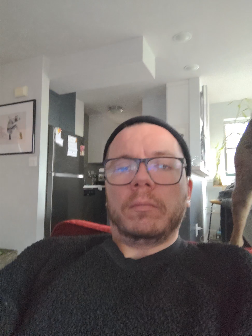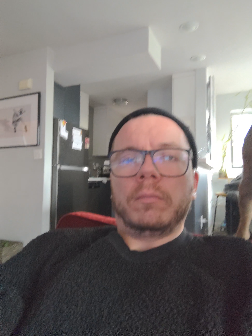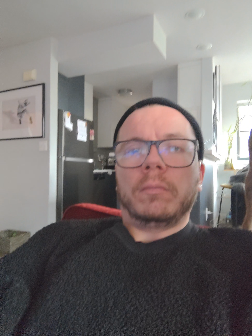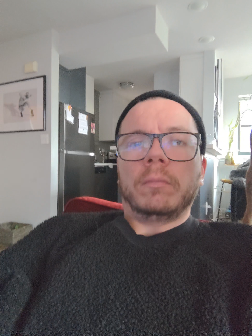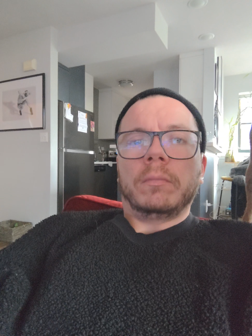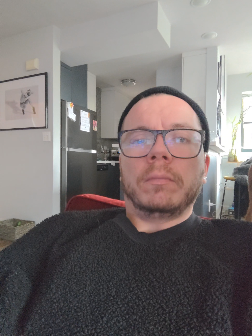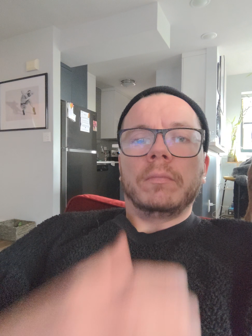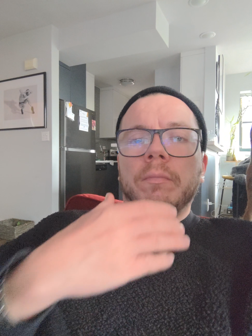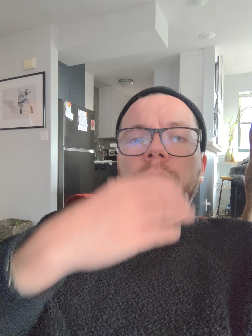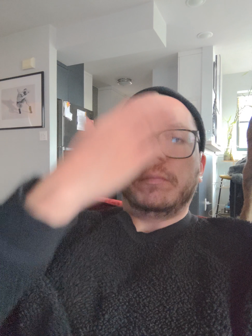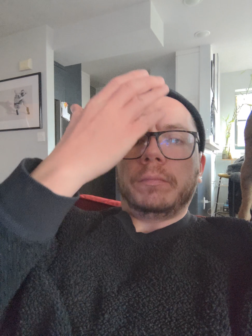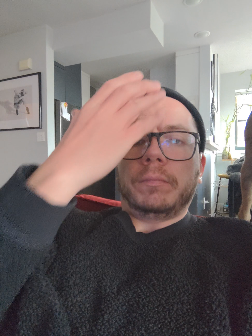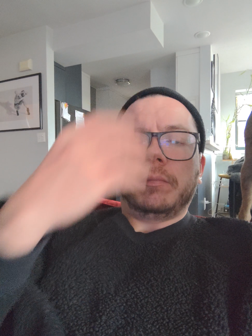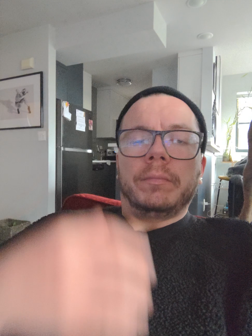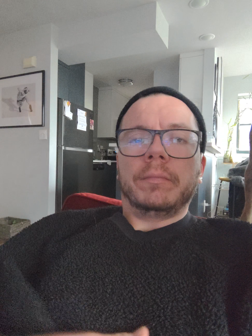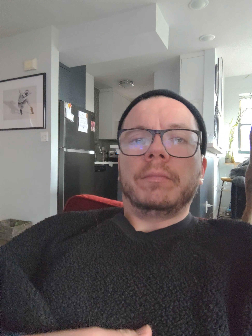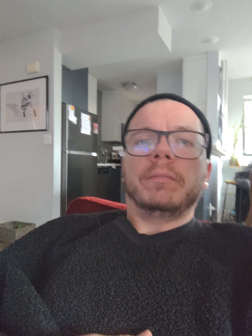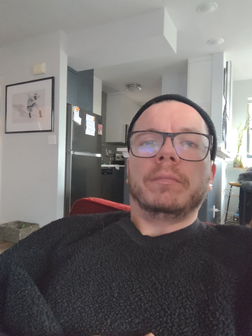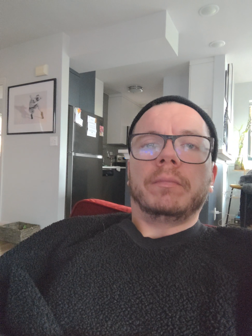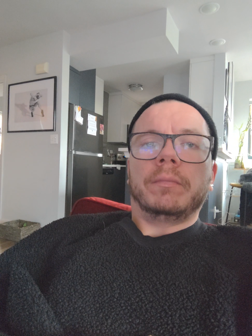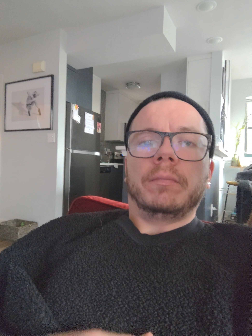giraffe